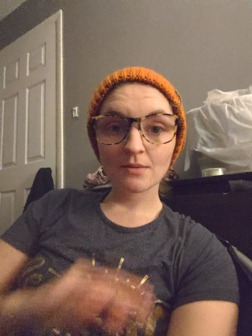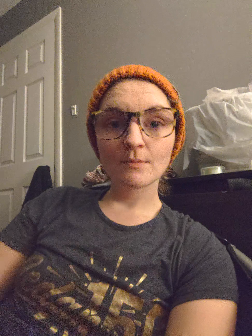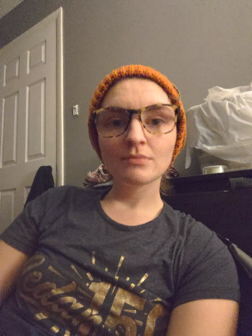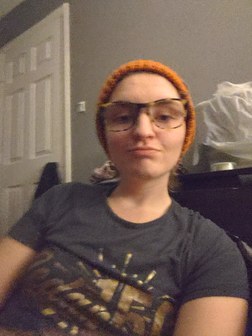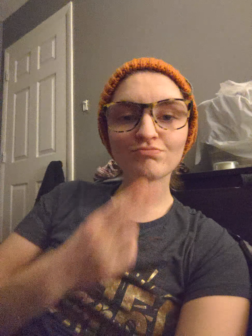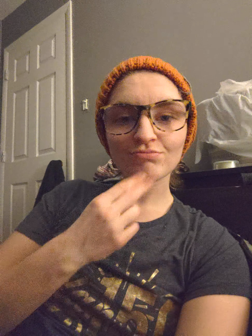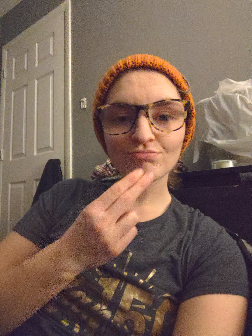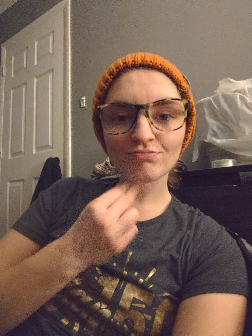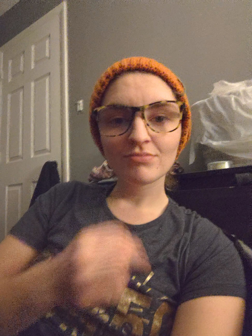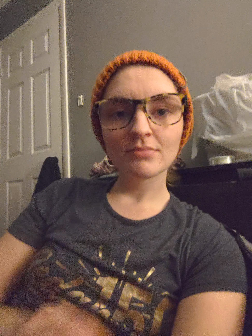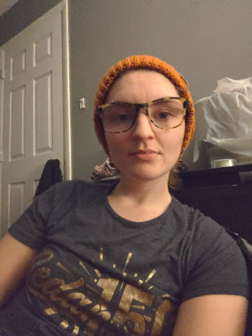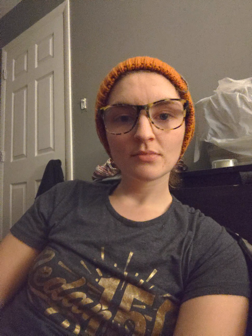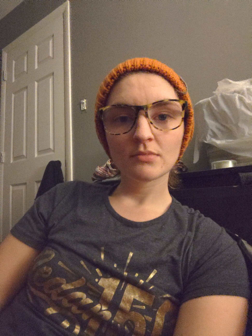cute